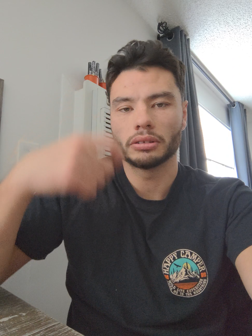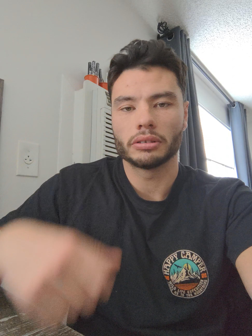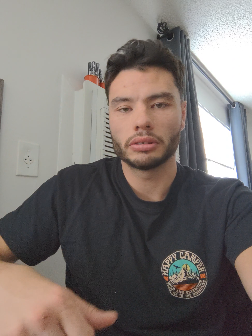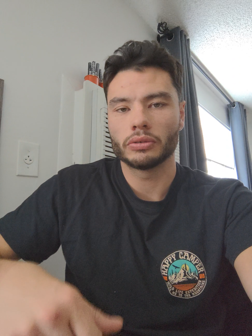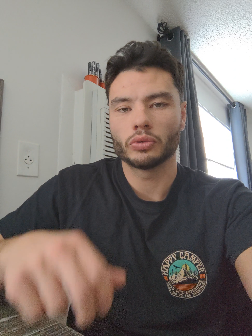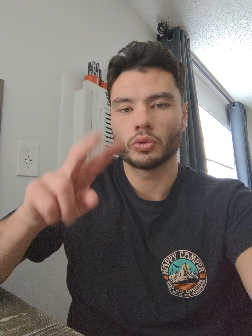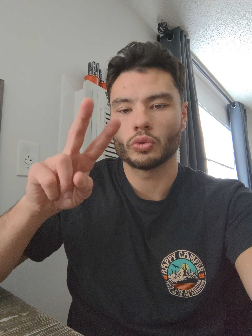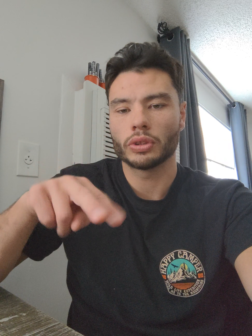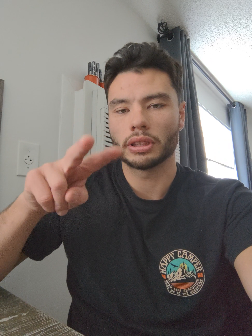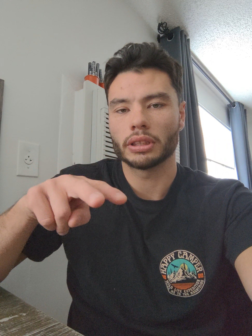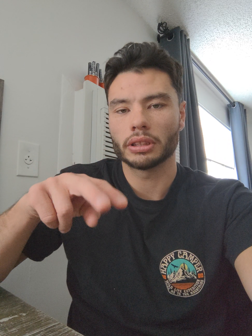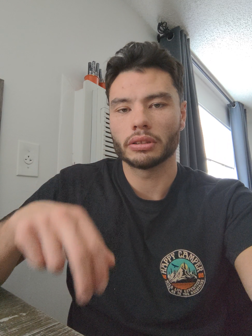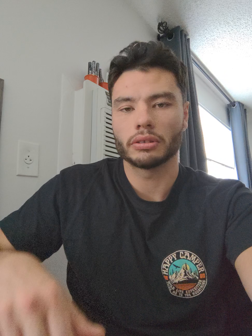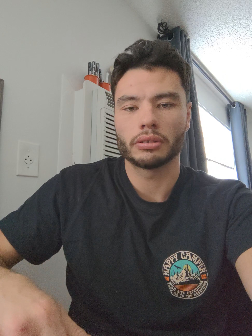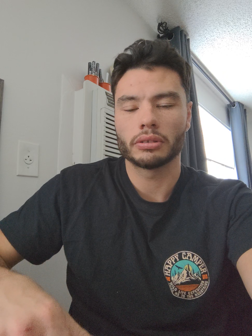read